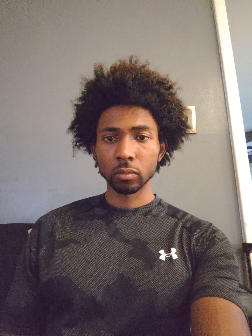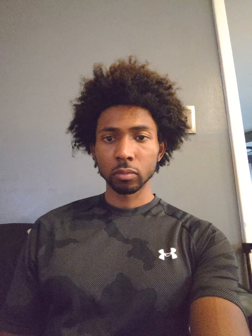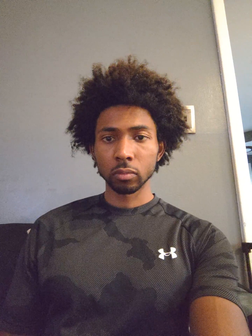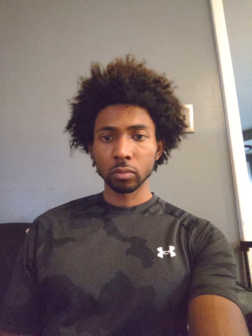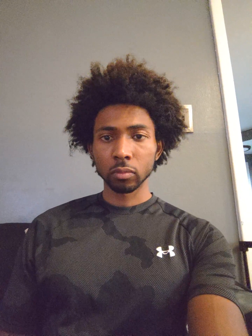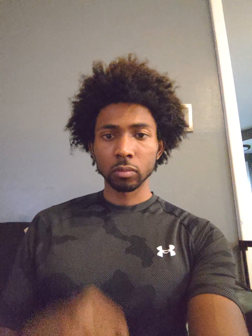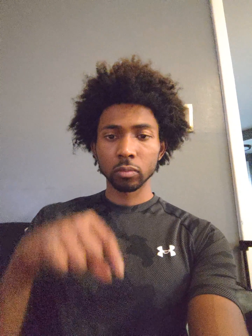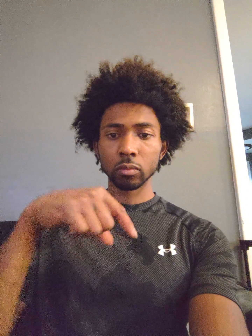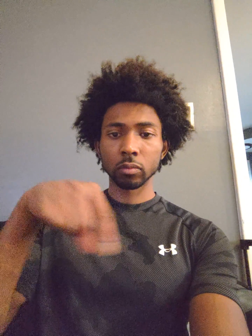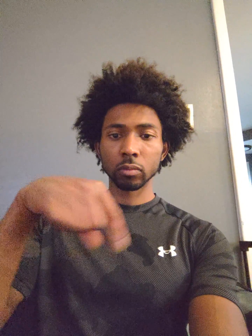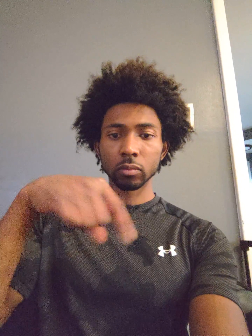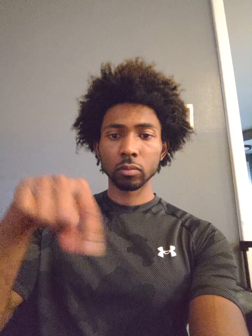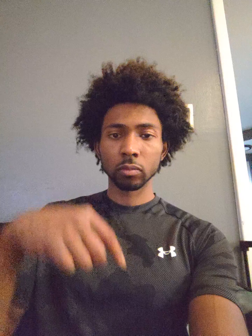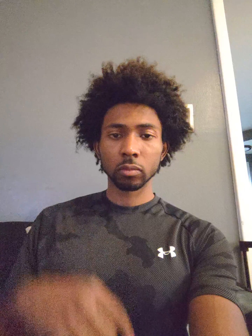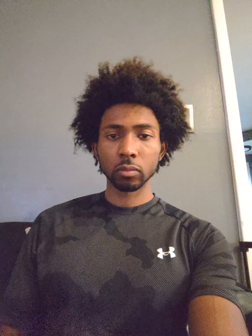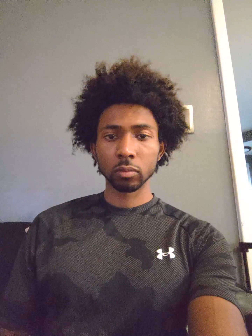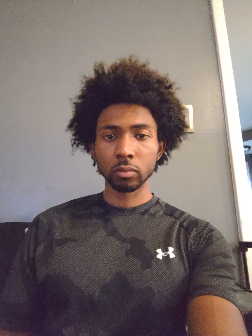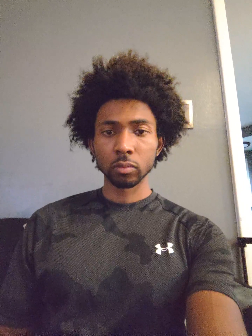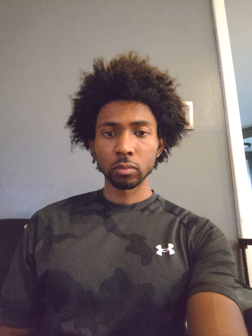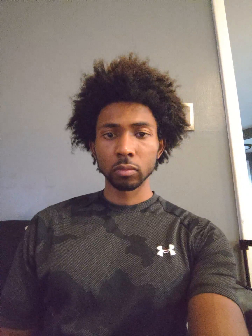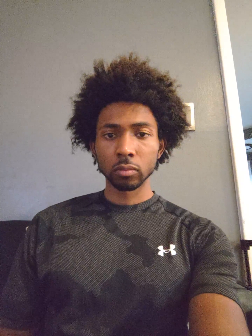flip-flop